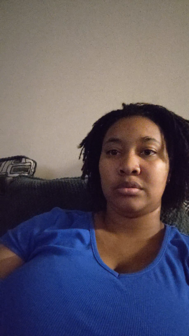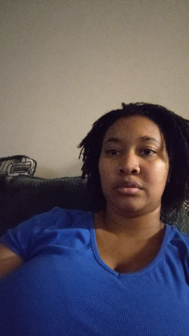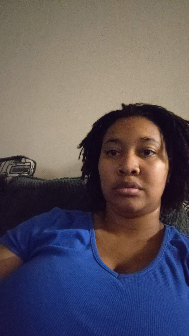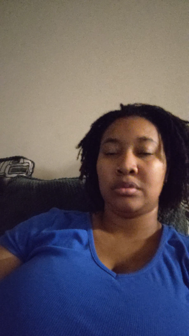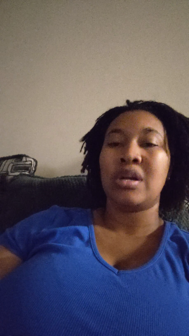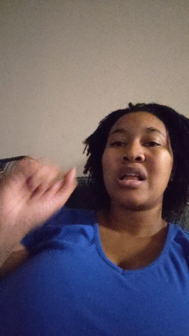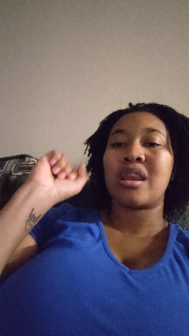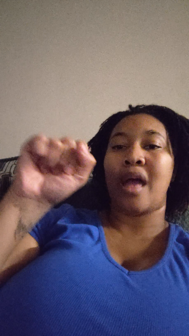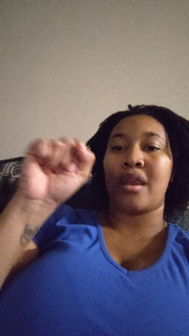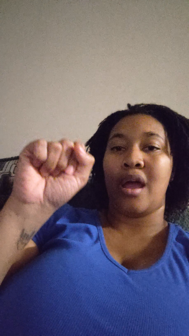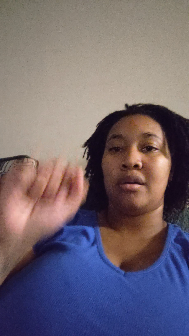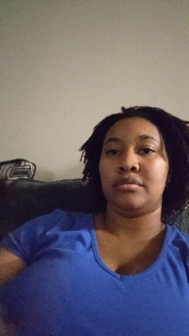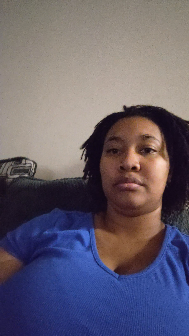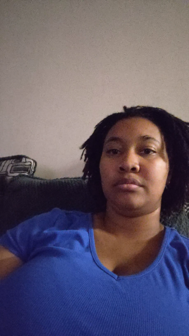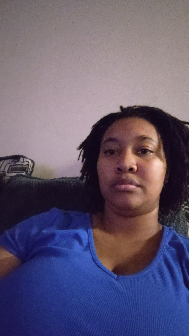knock